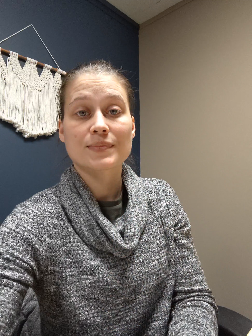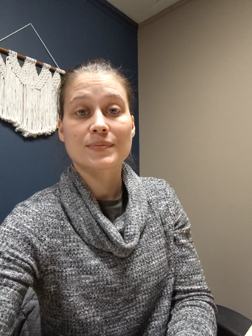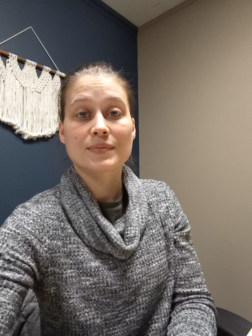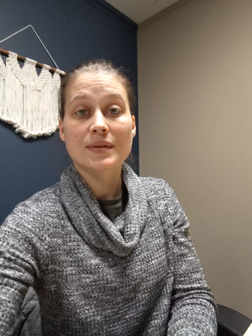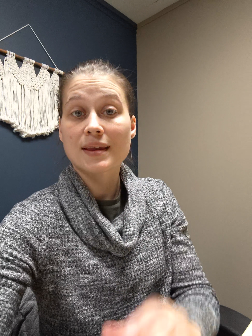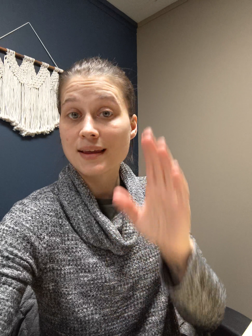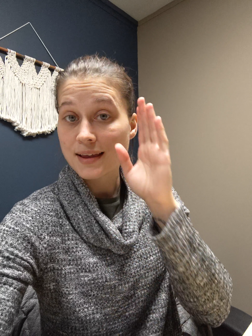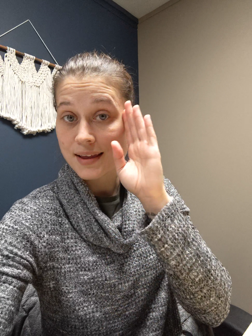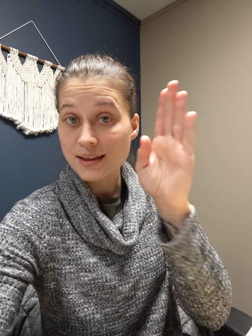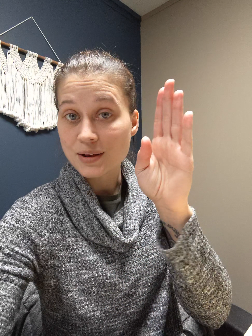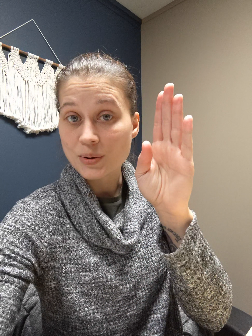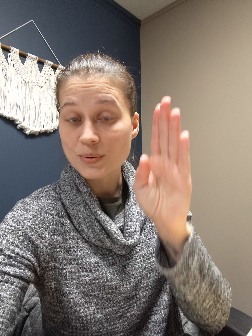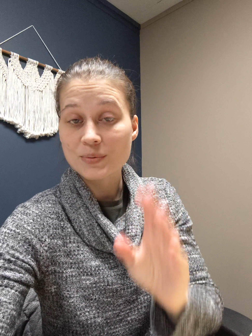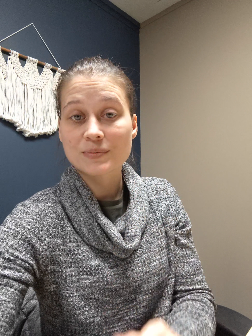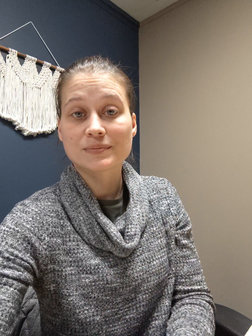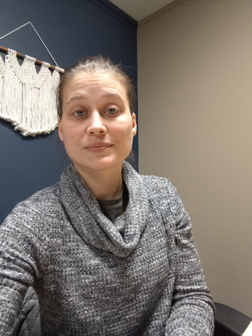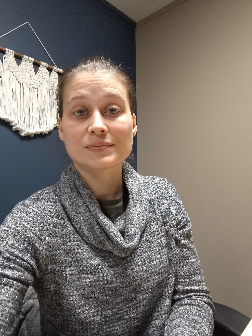hello